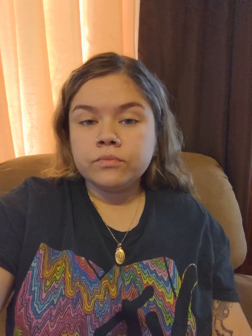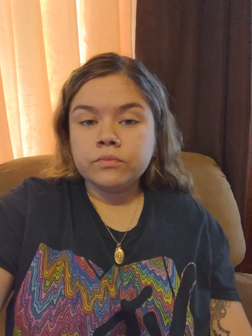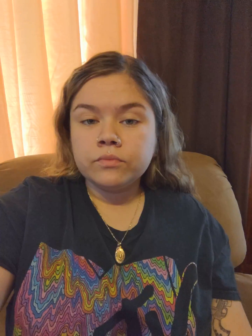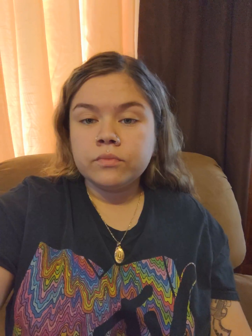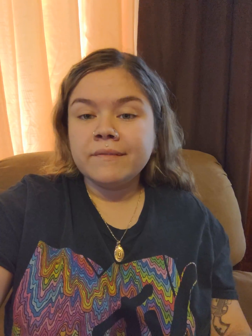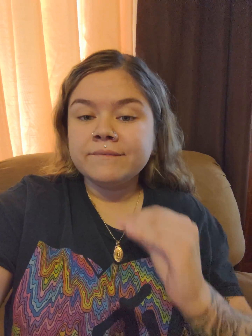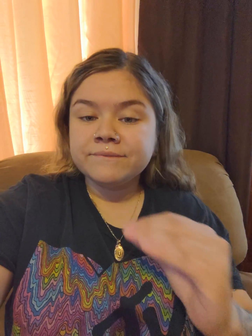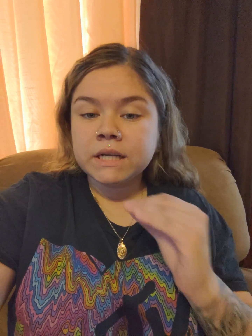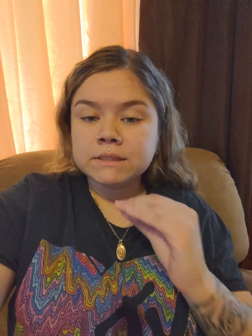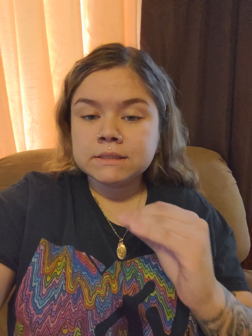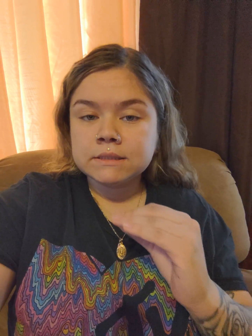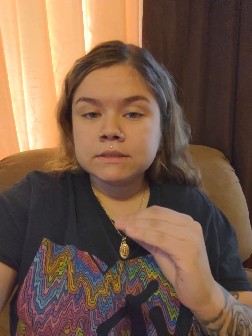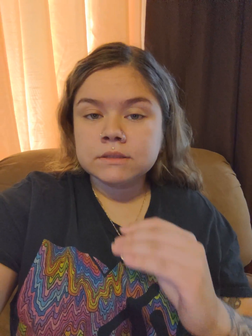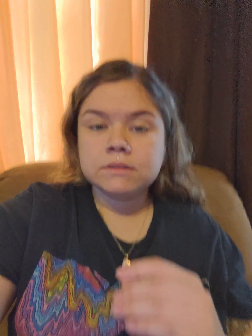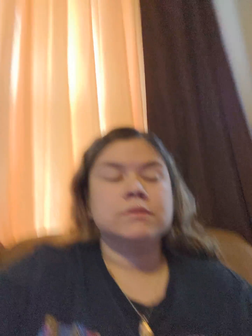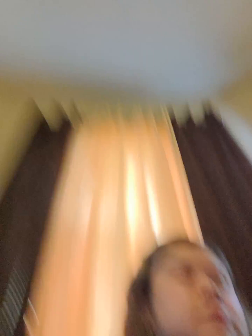fix